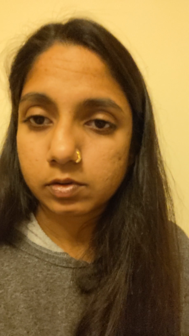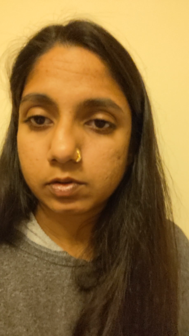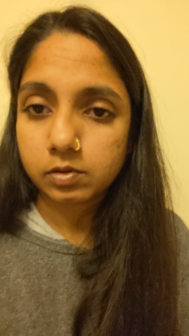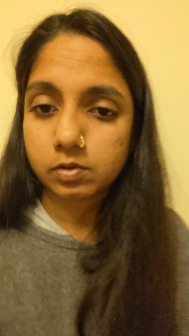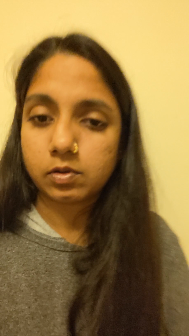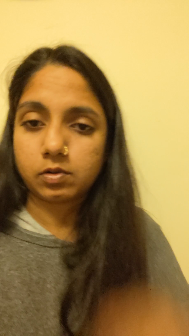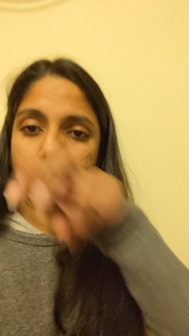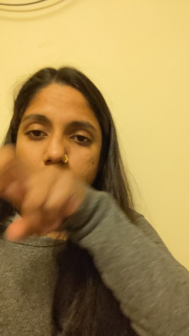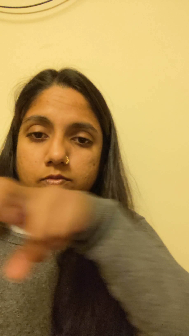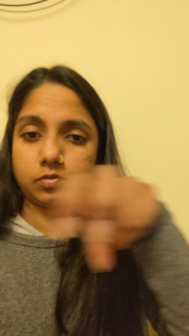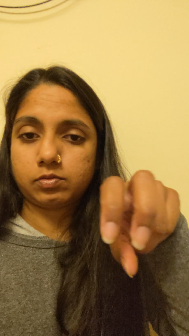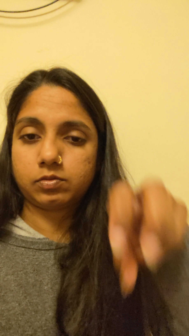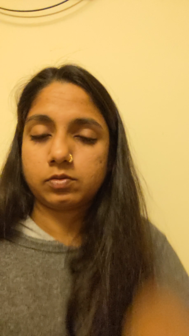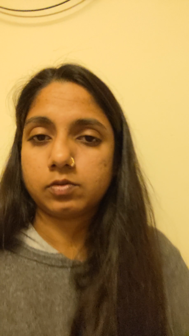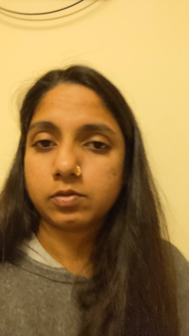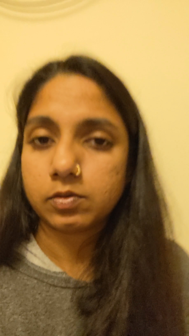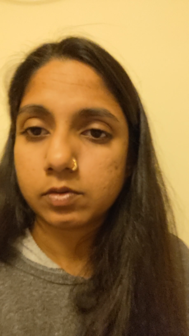couch